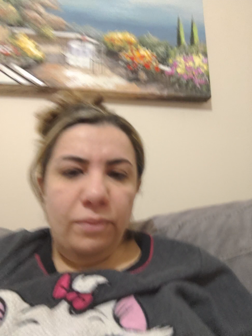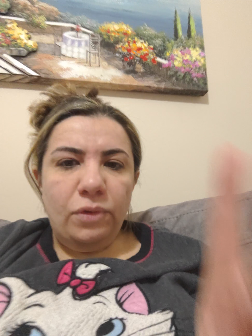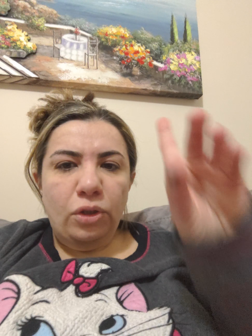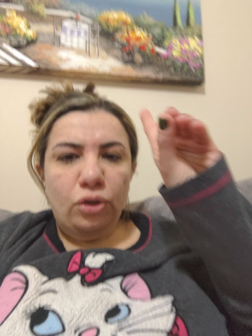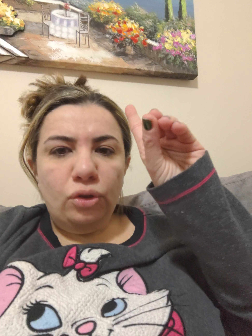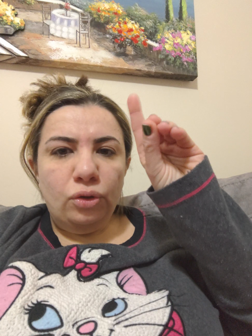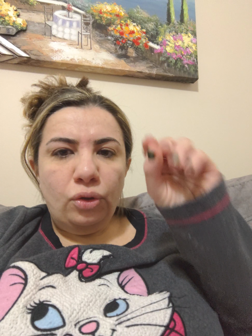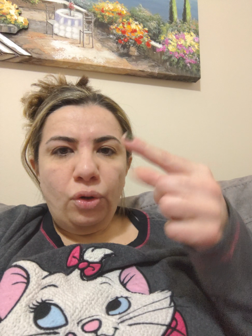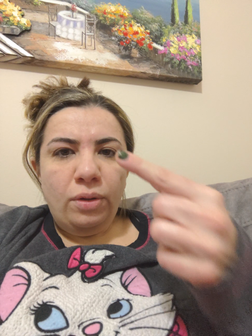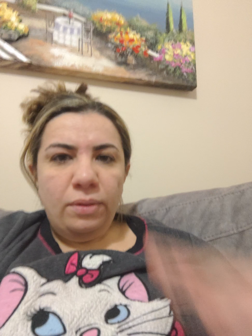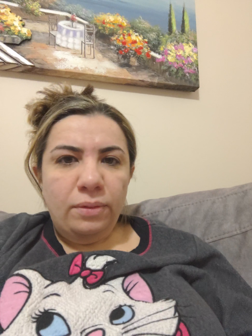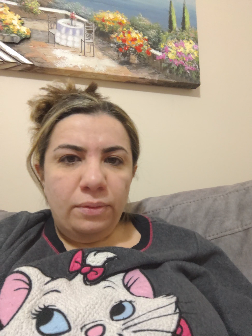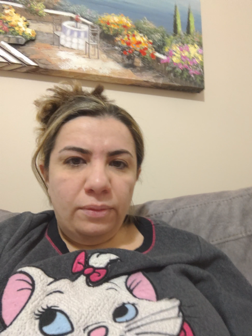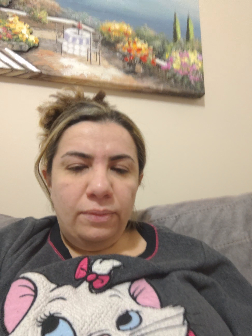dog